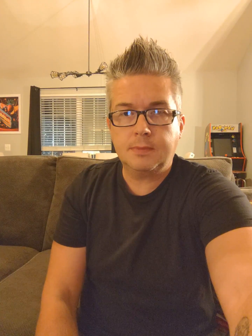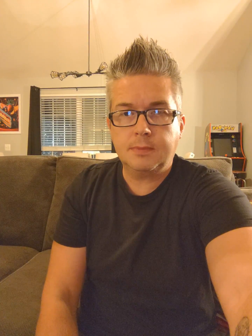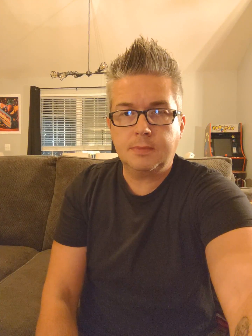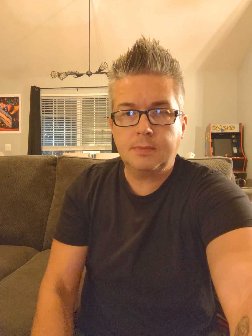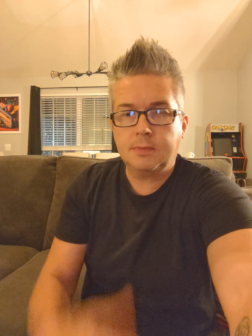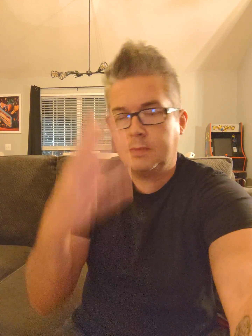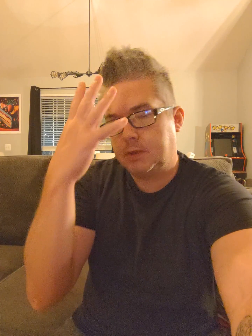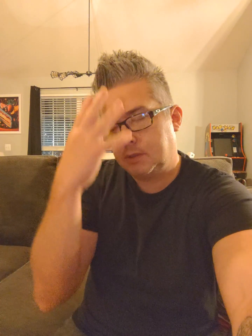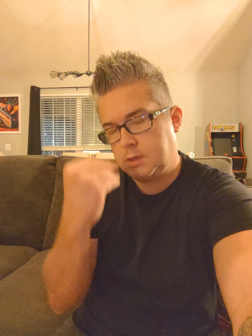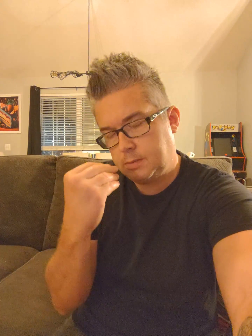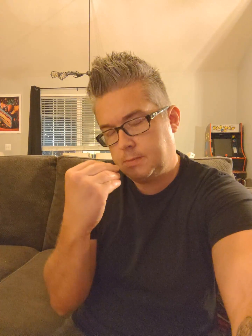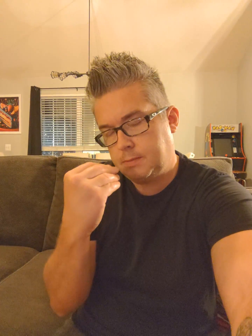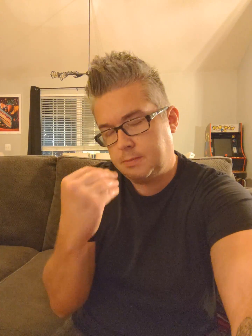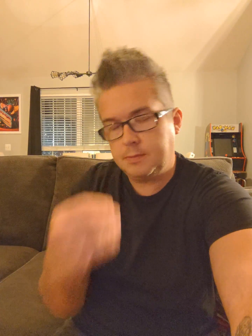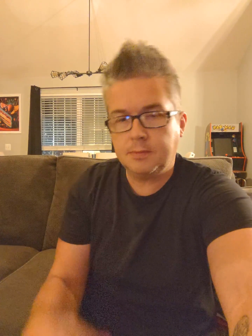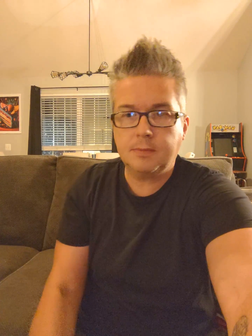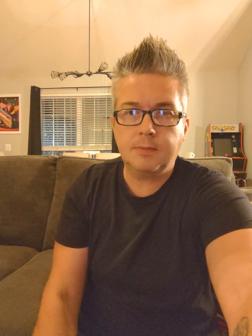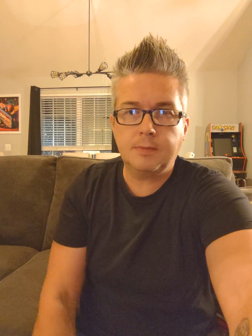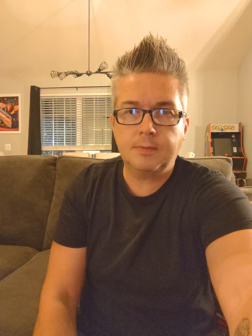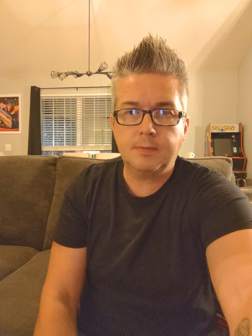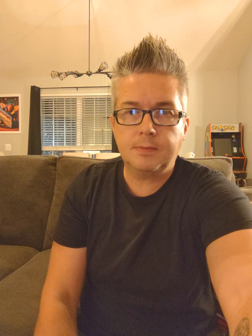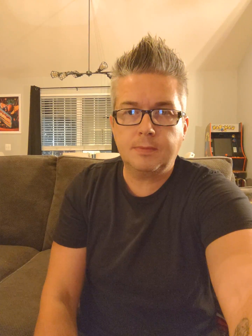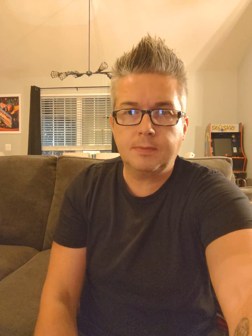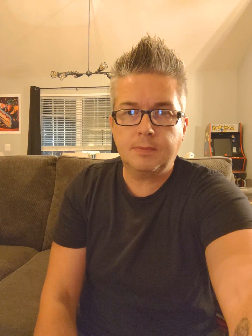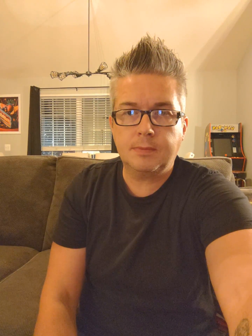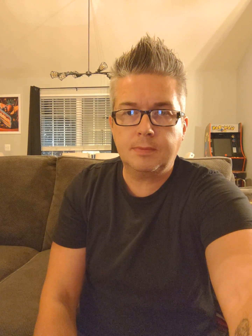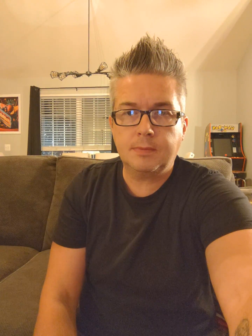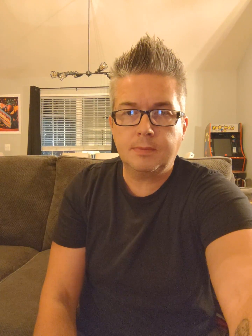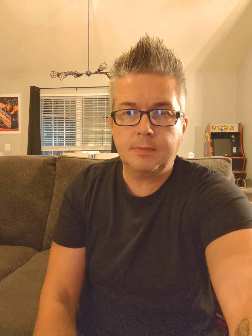asleep